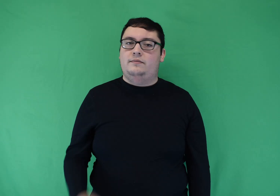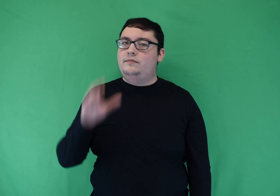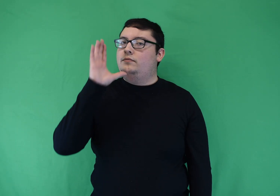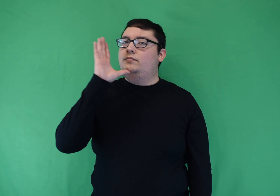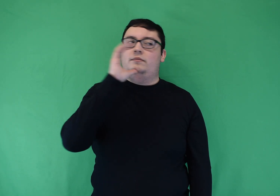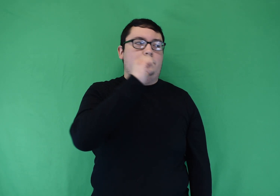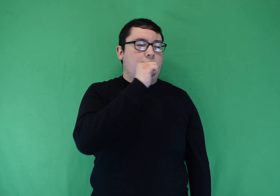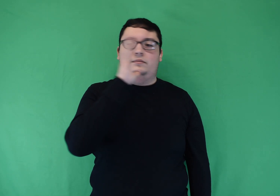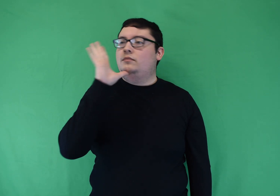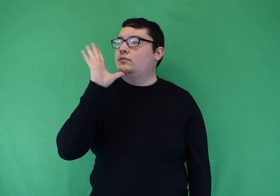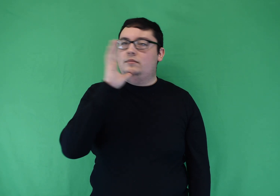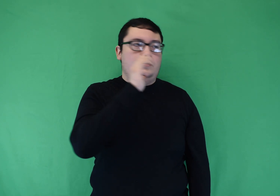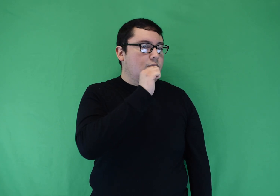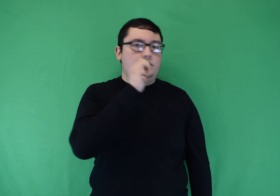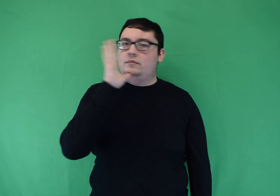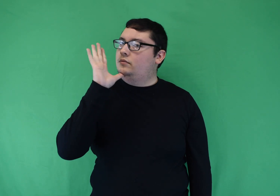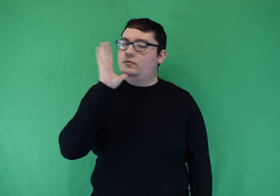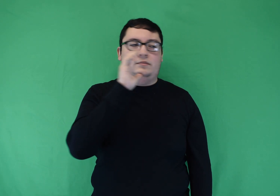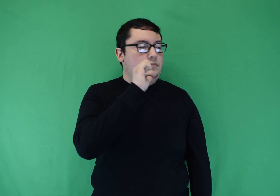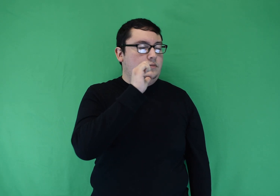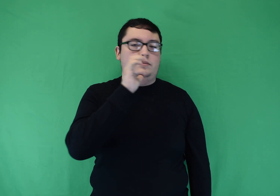no poder